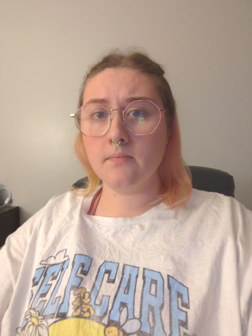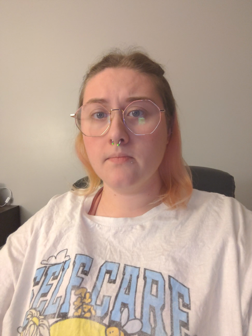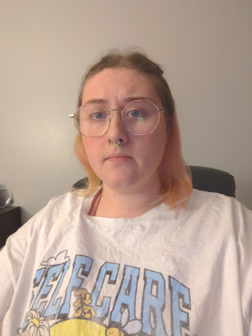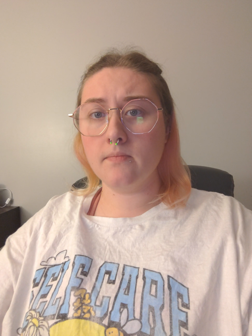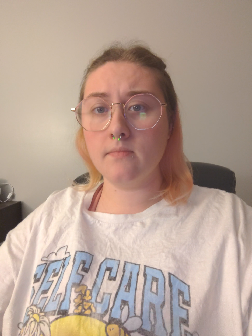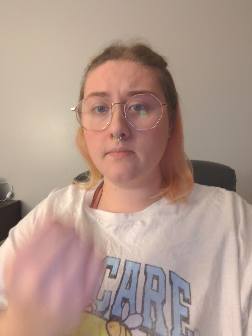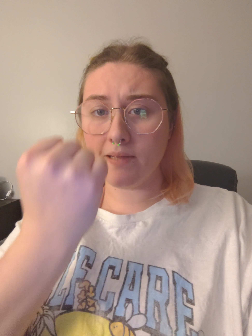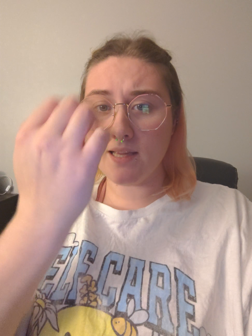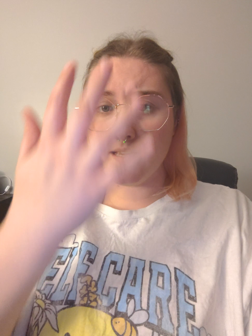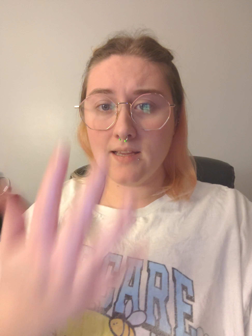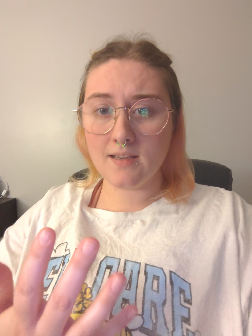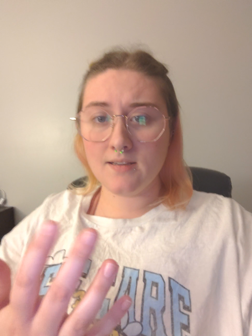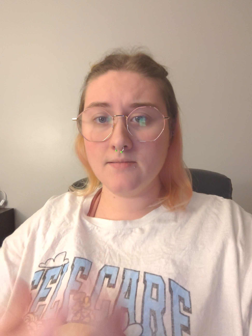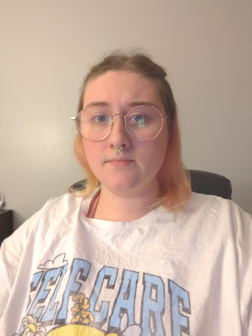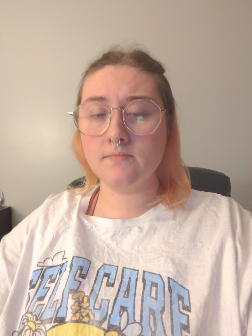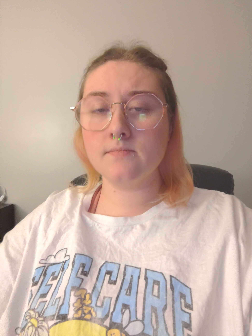mitten